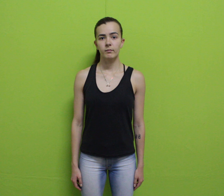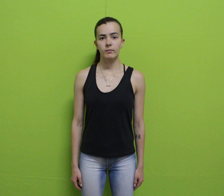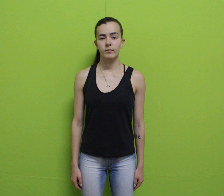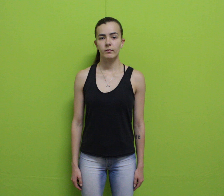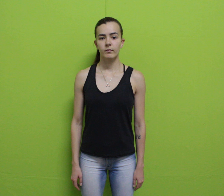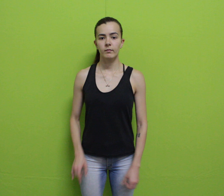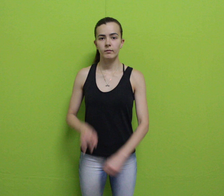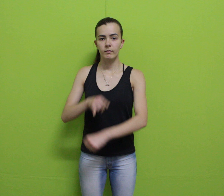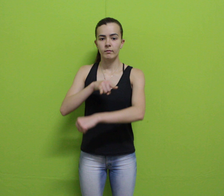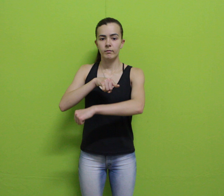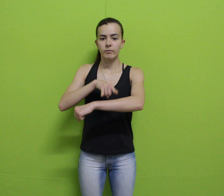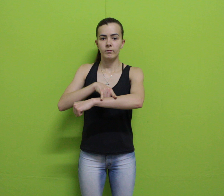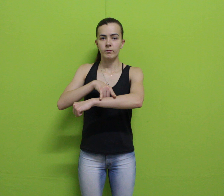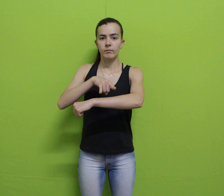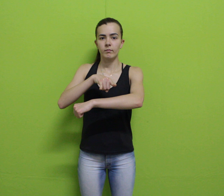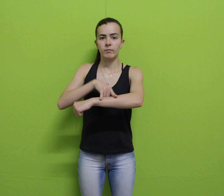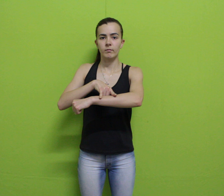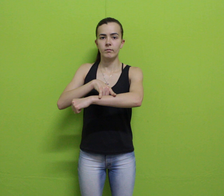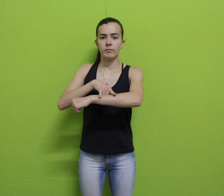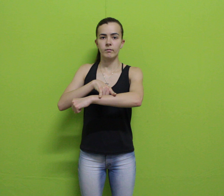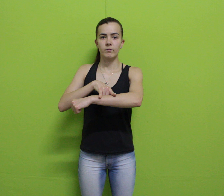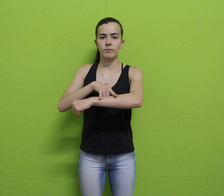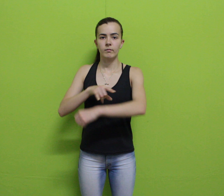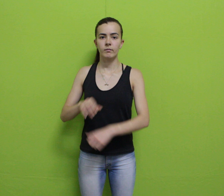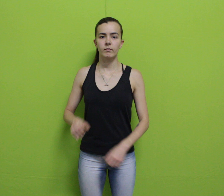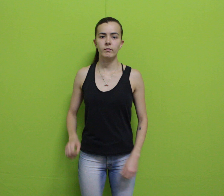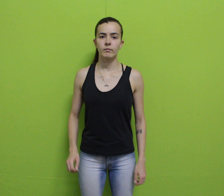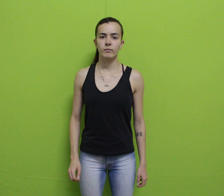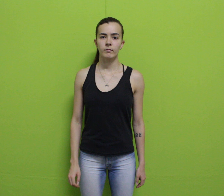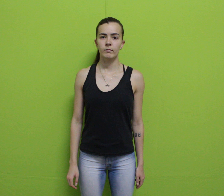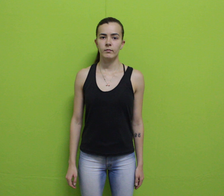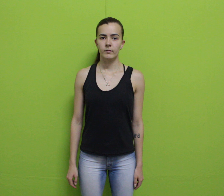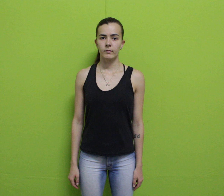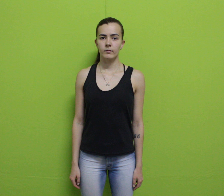banheiro